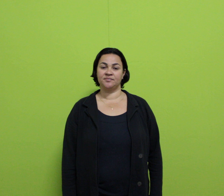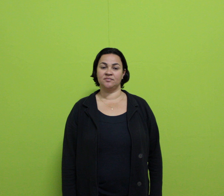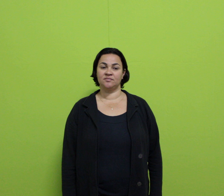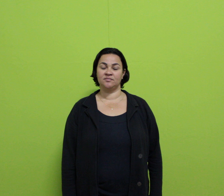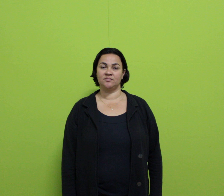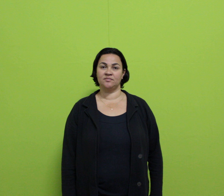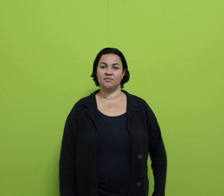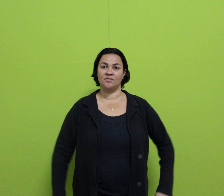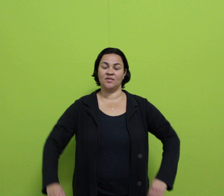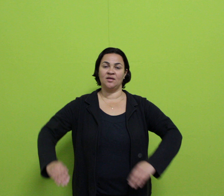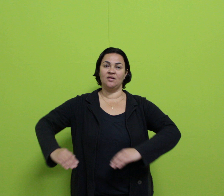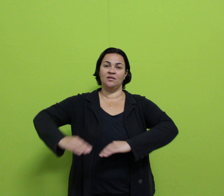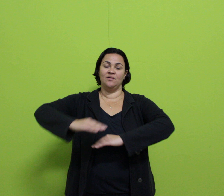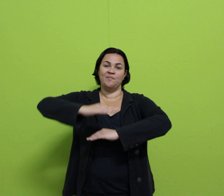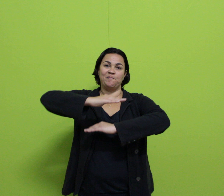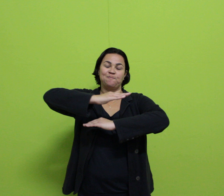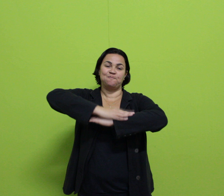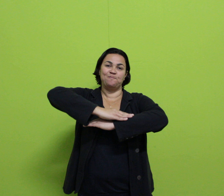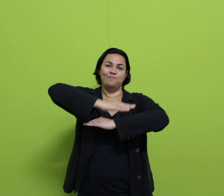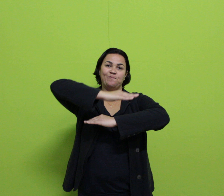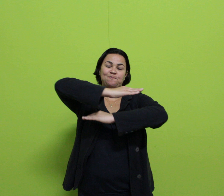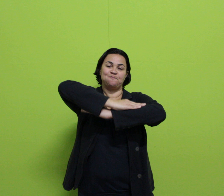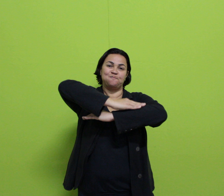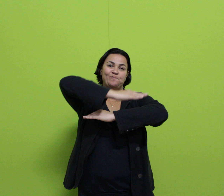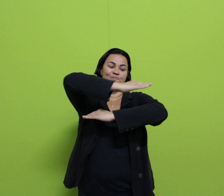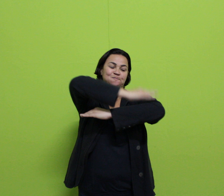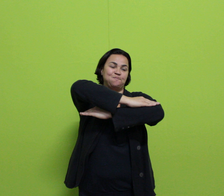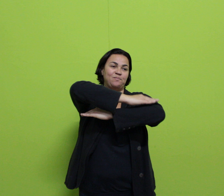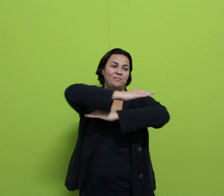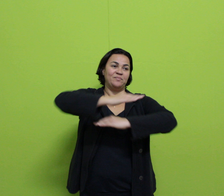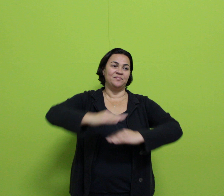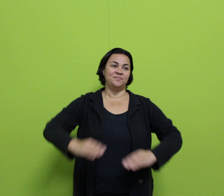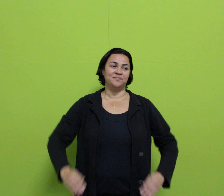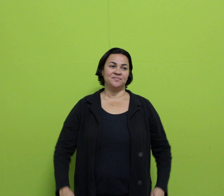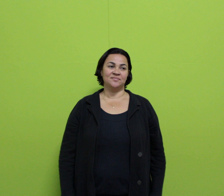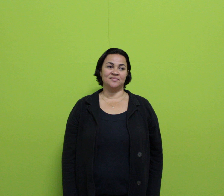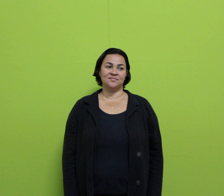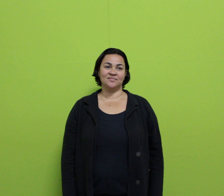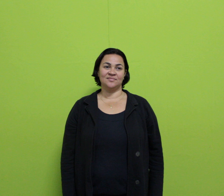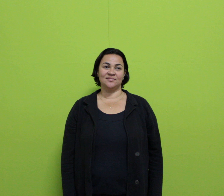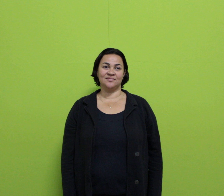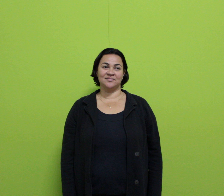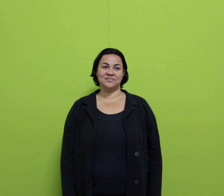sapo